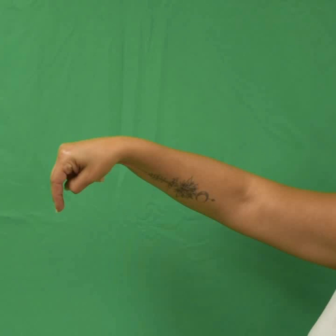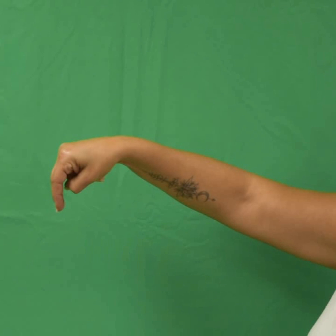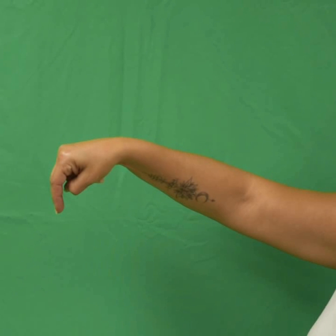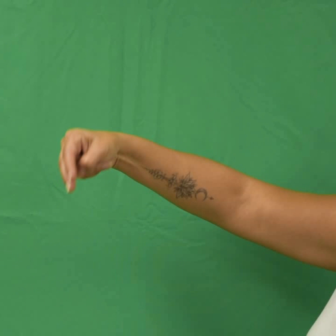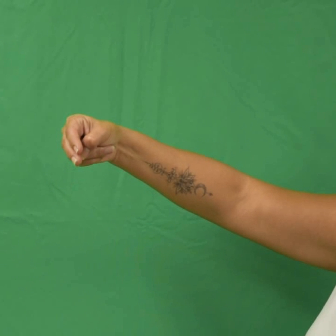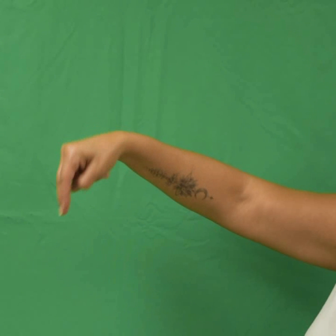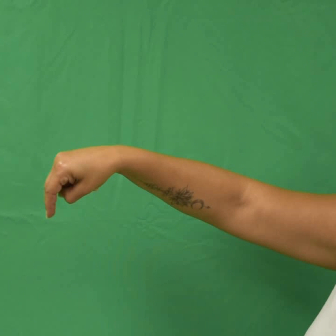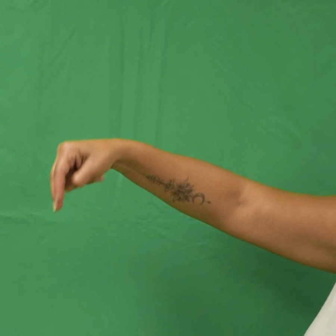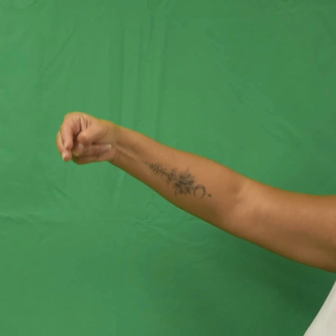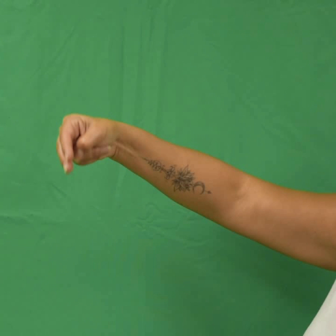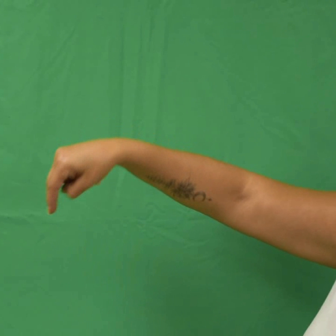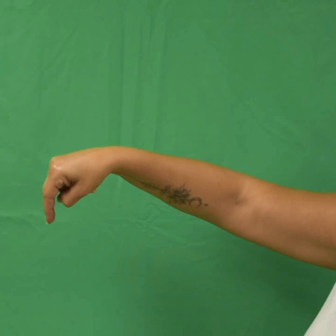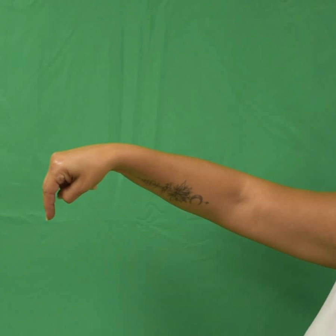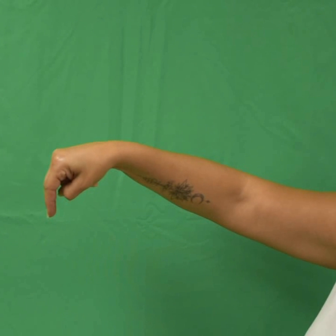Ñ